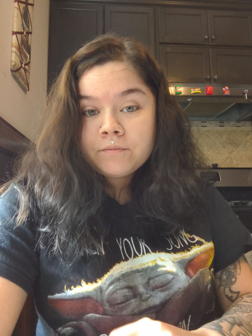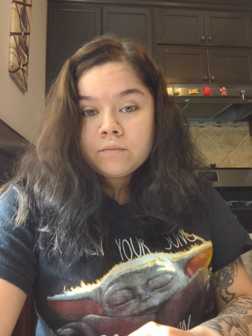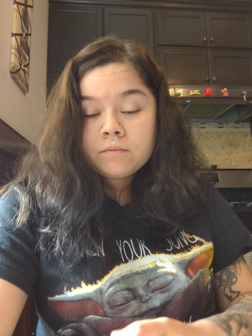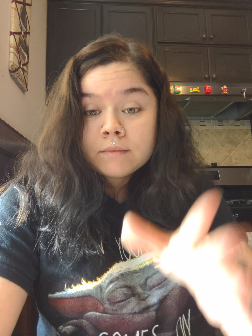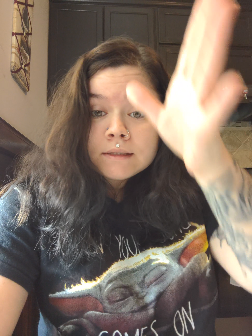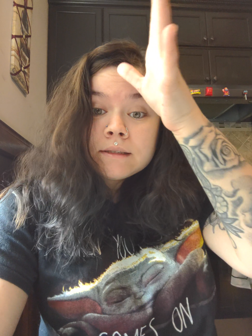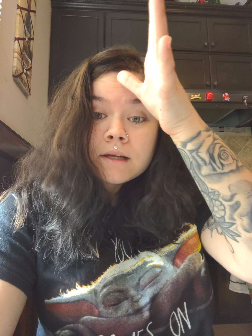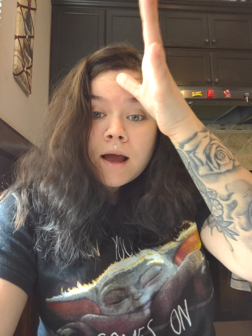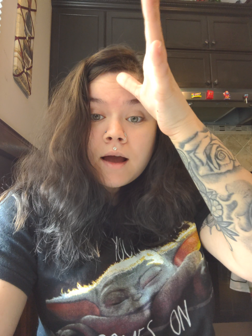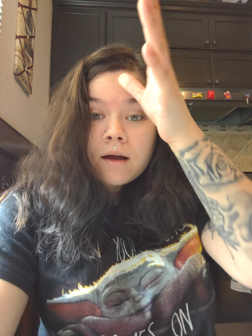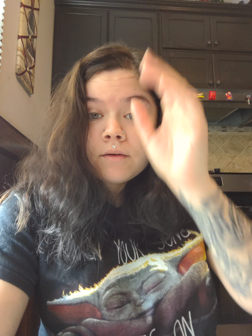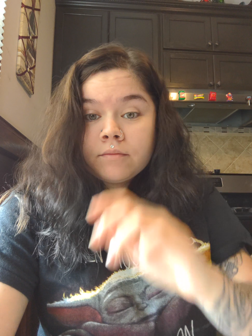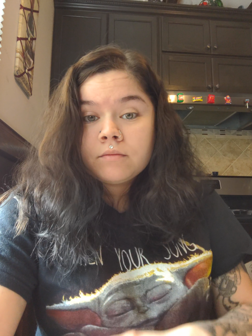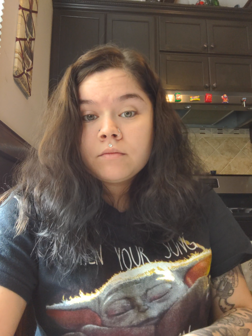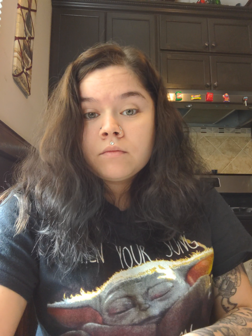dad